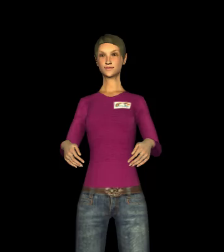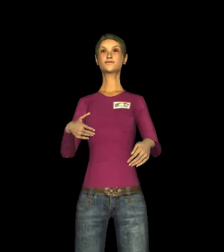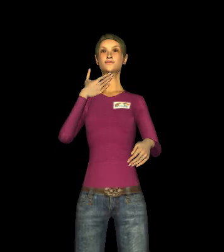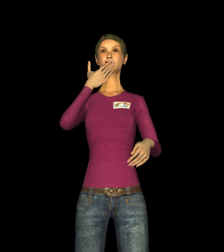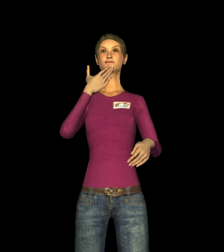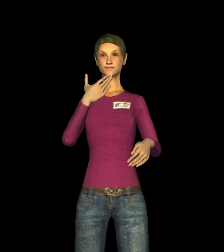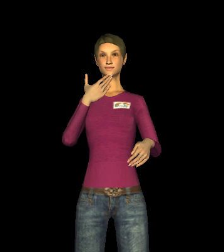يشكر